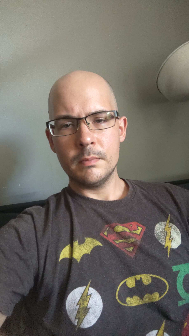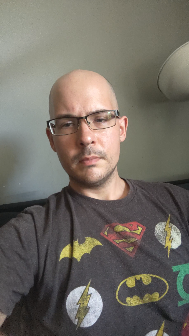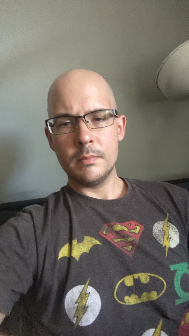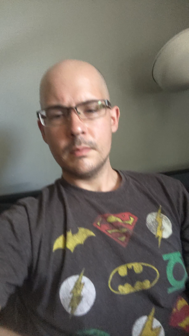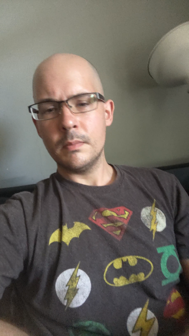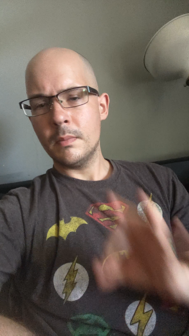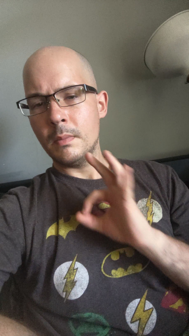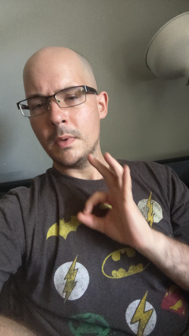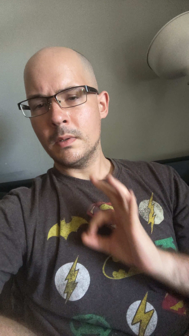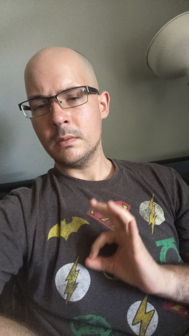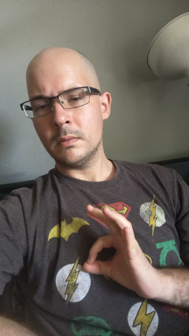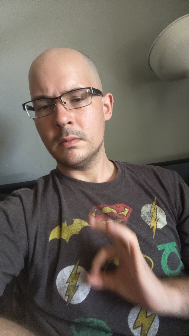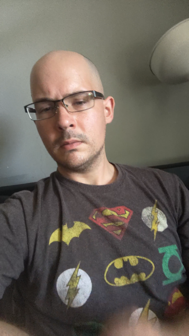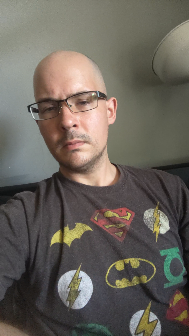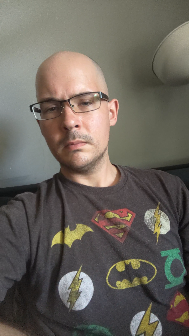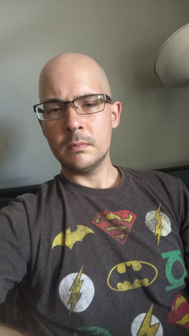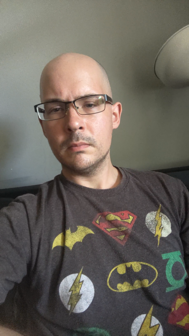button